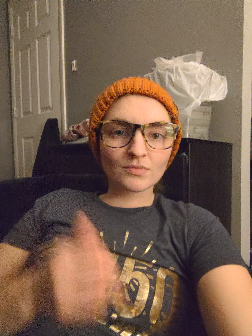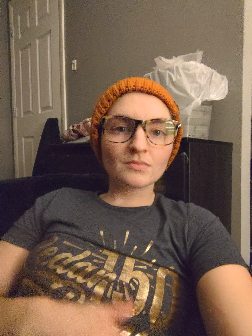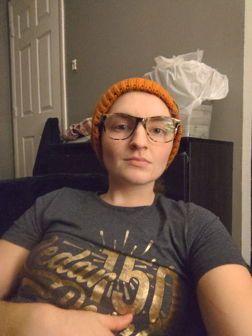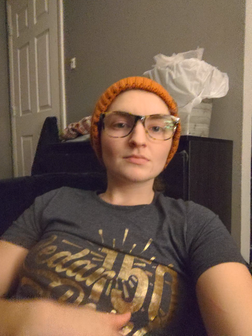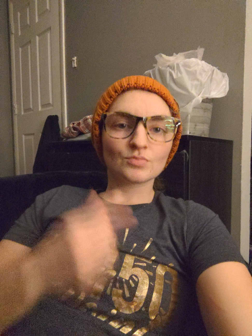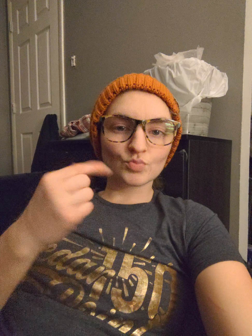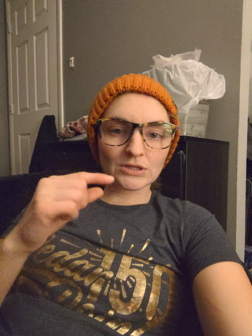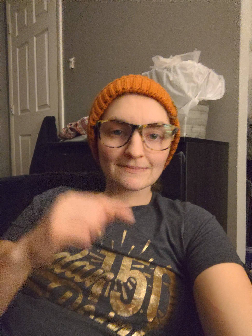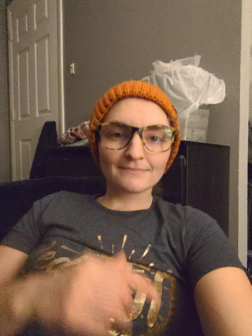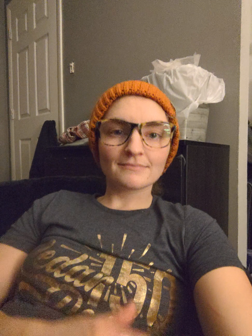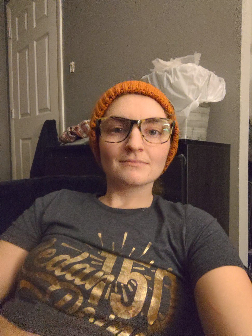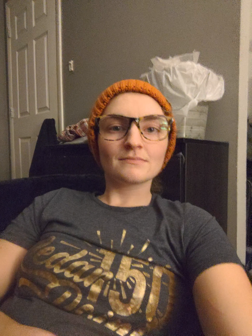green